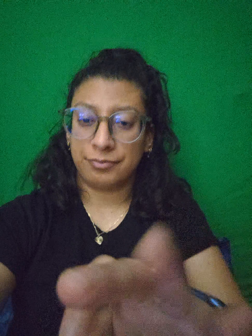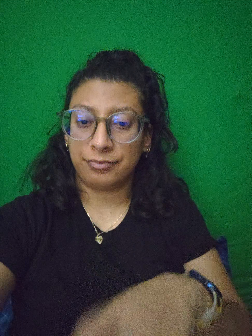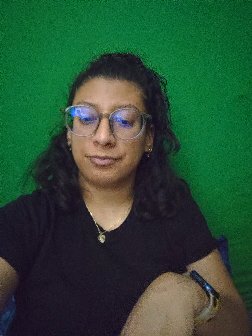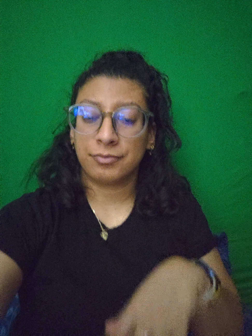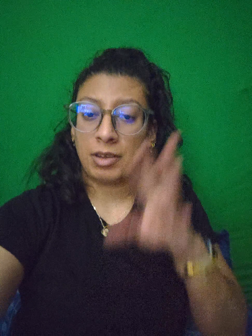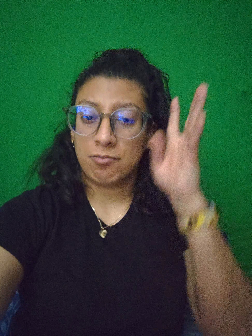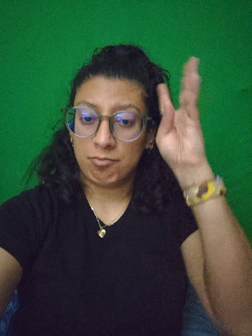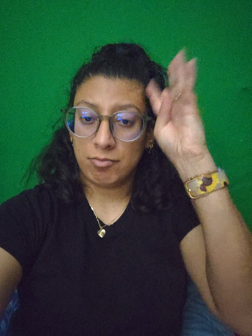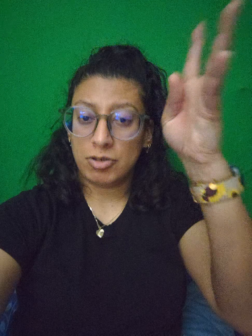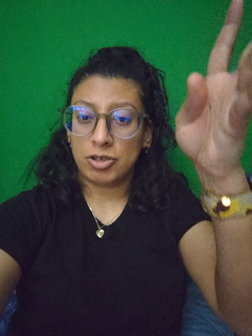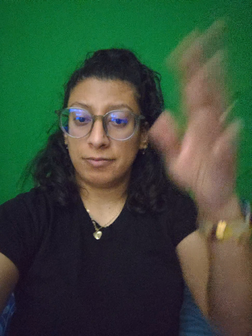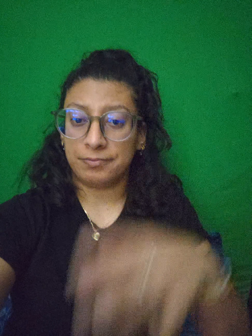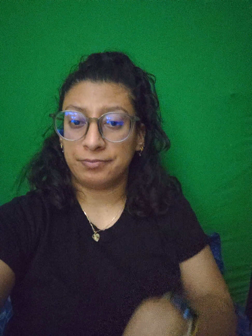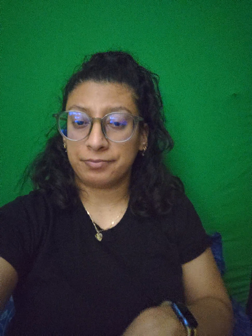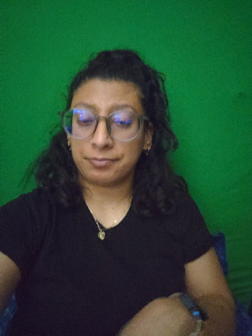pretend